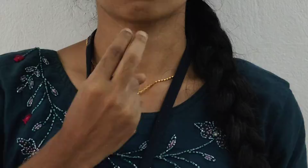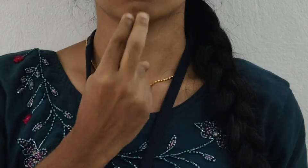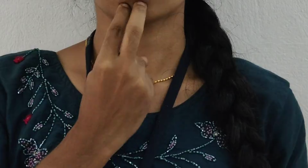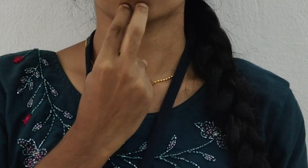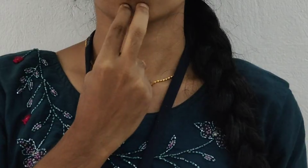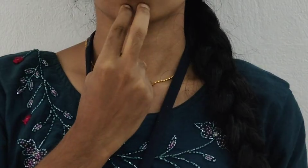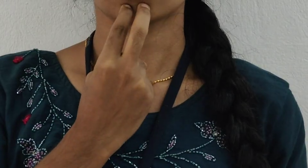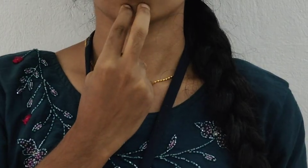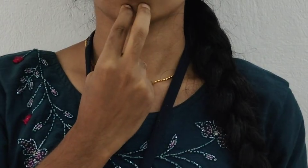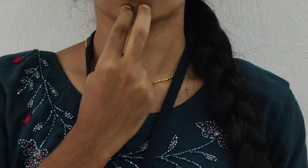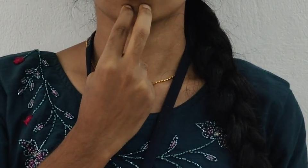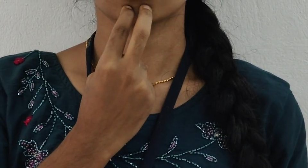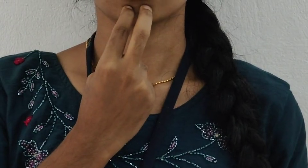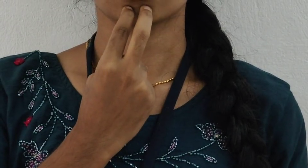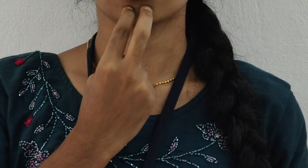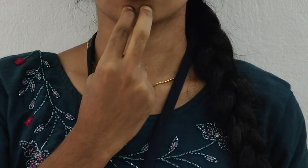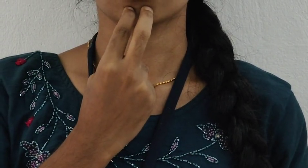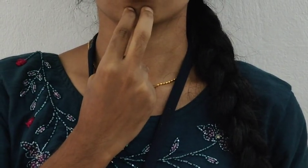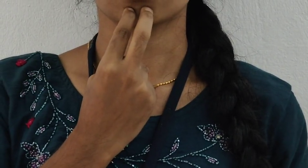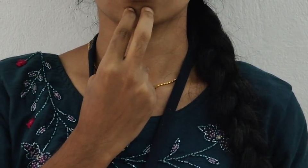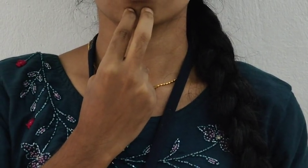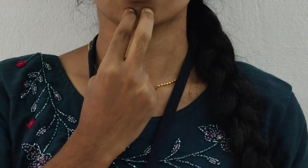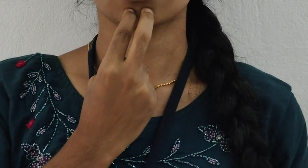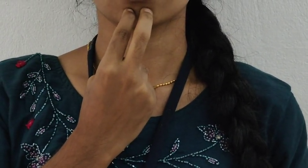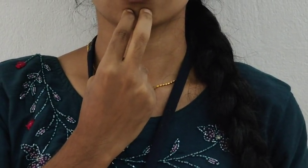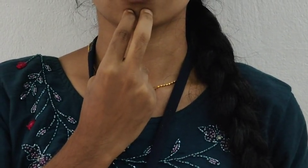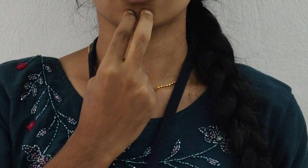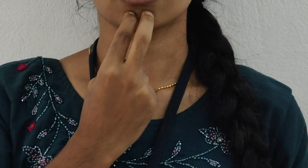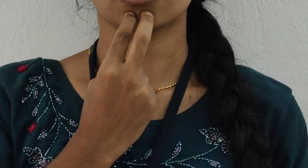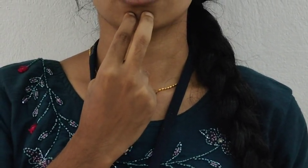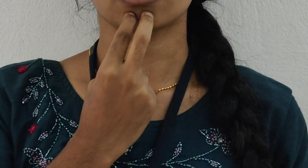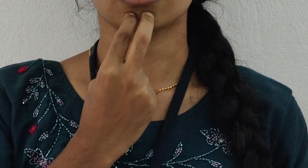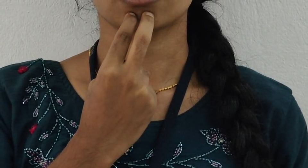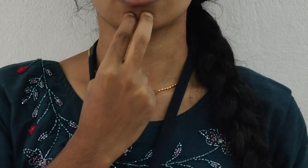അഃ